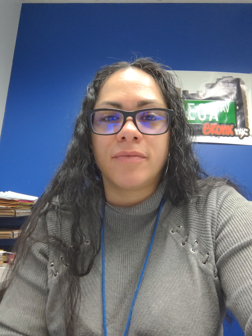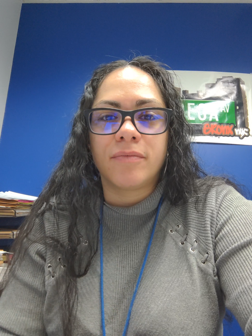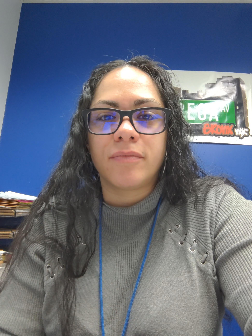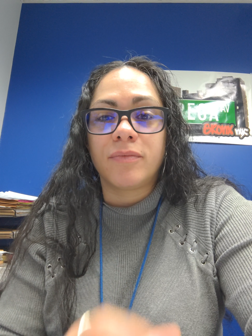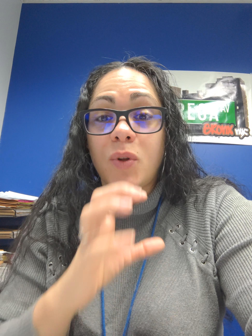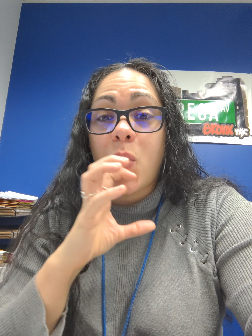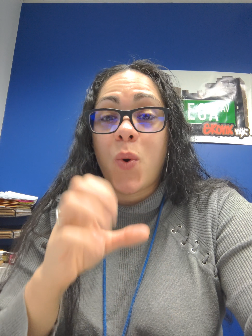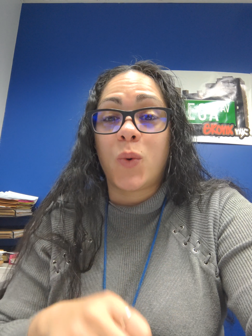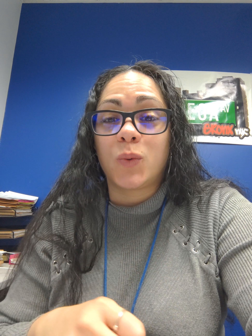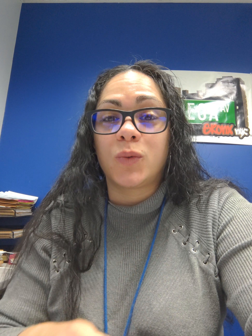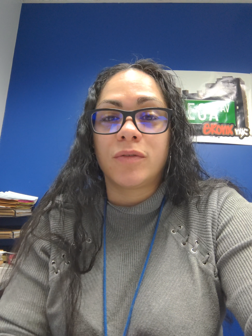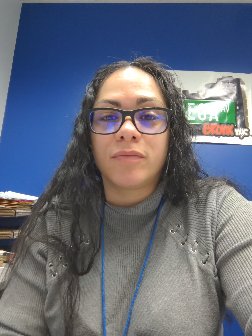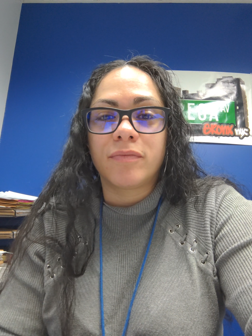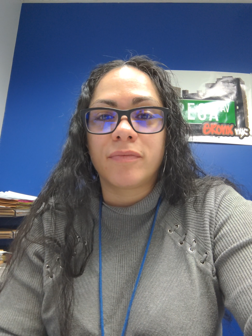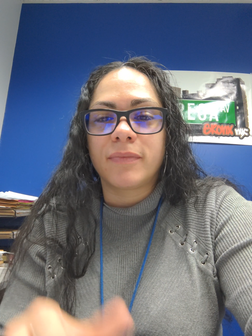old